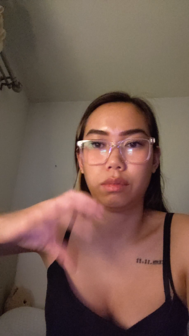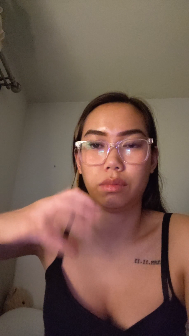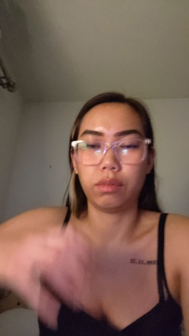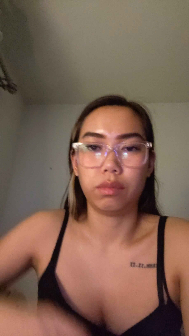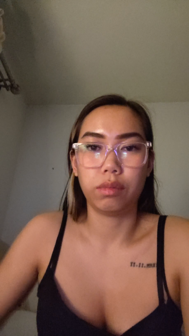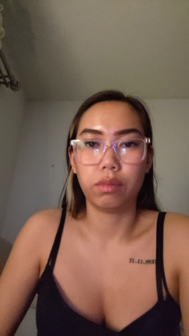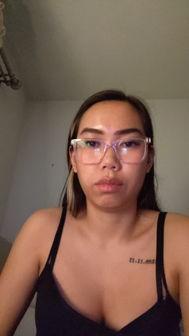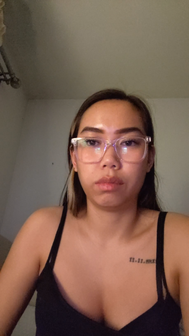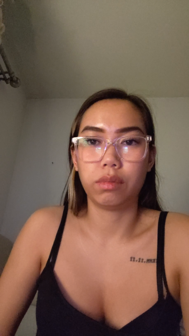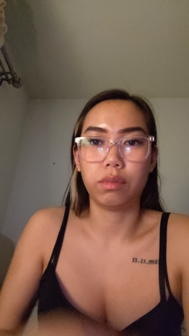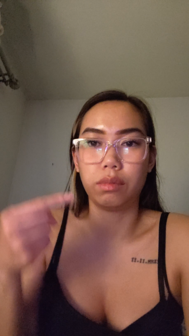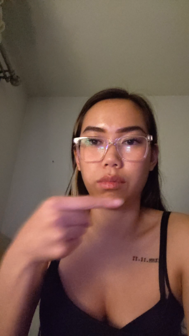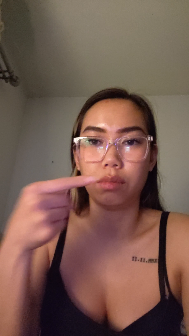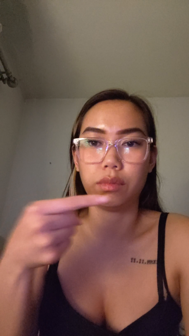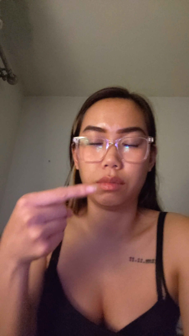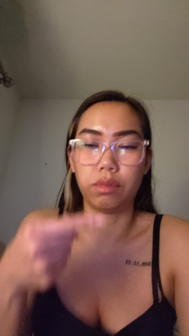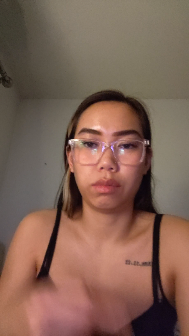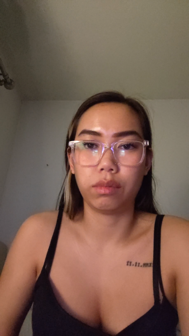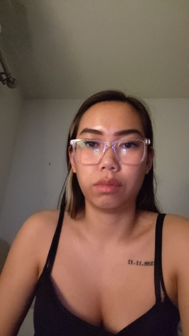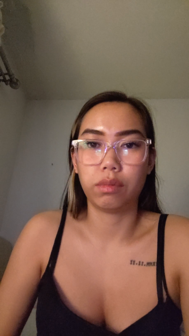hurt